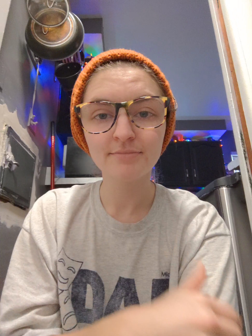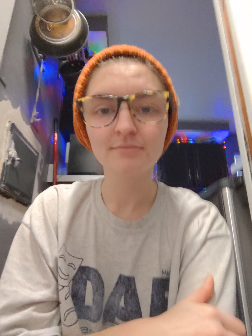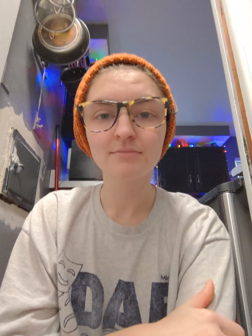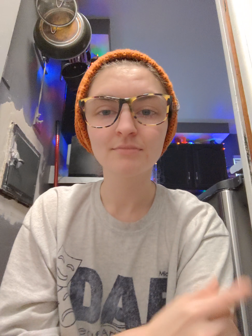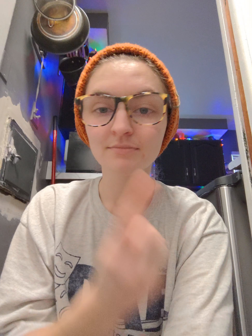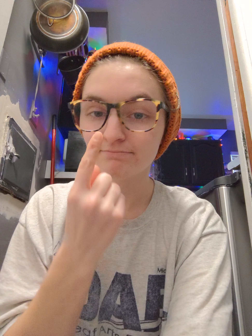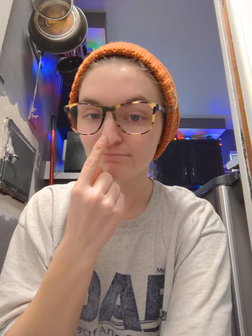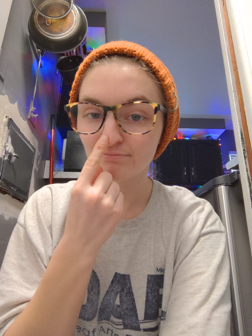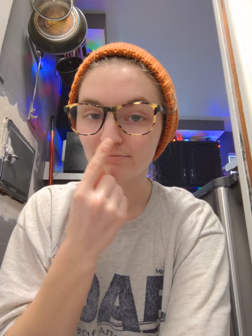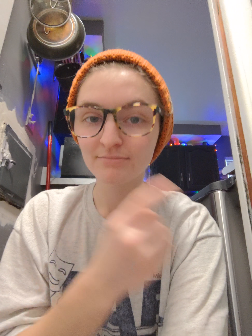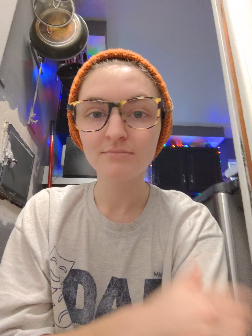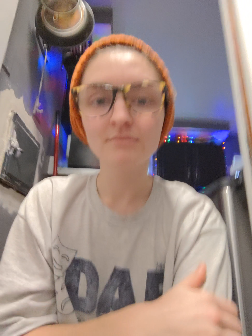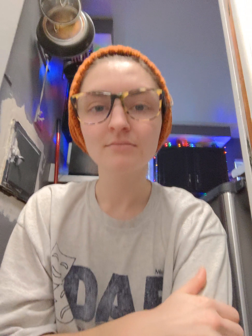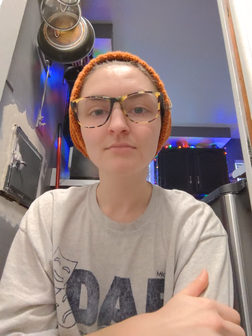nose